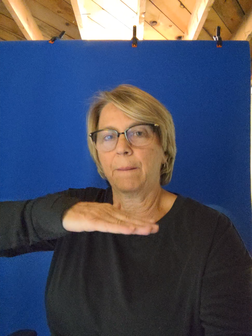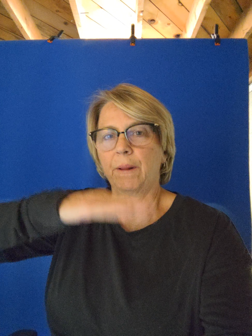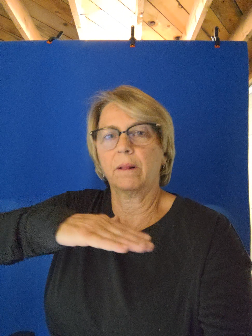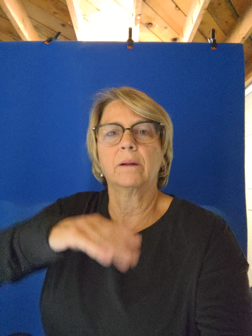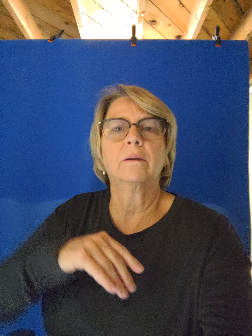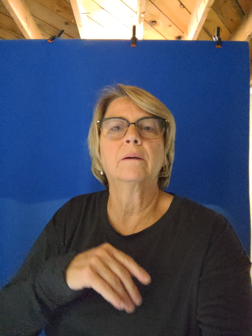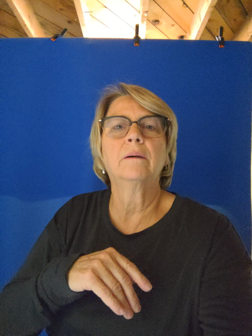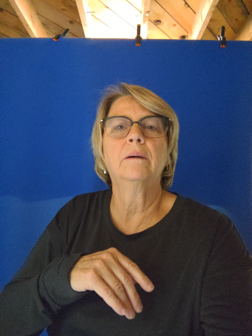table